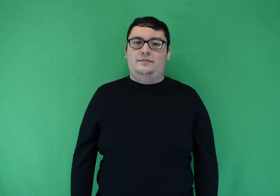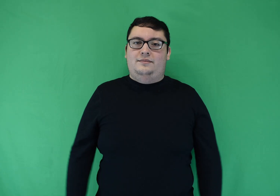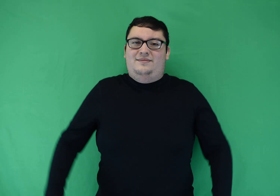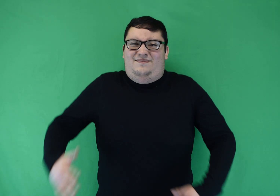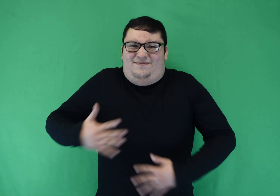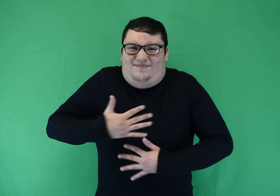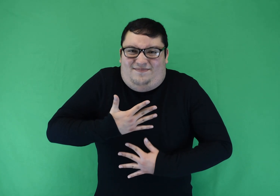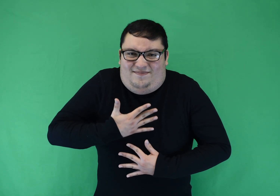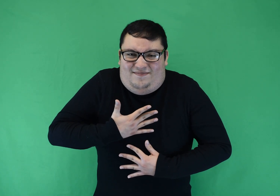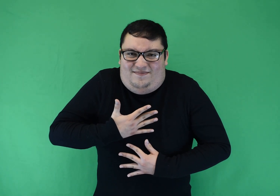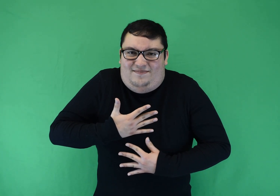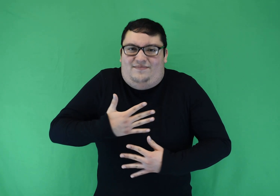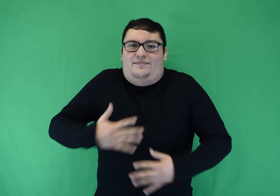opresión en pecho